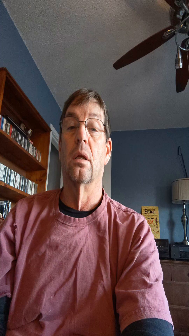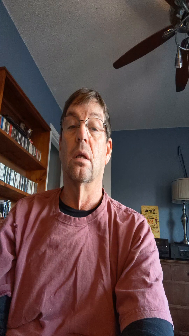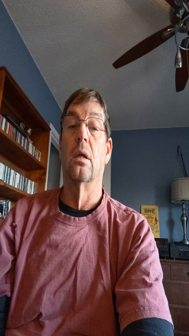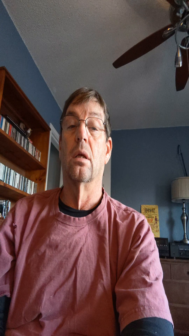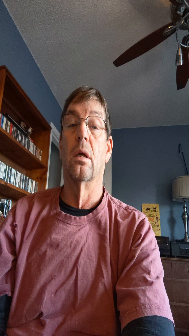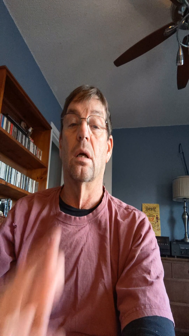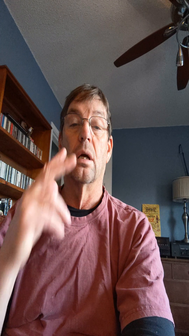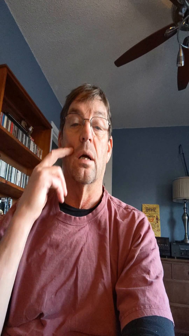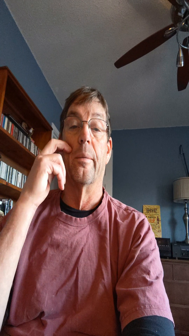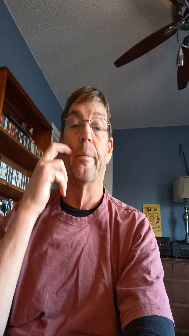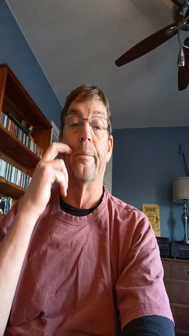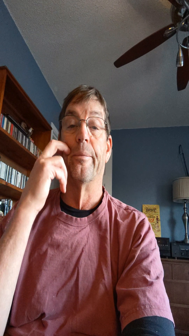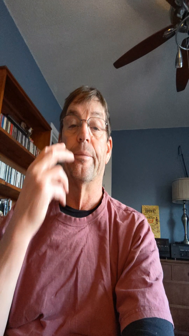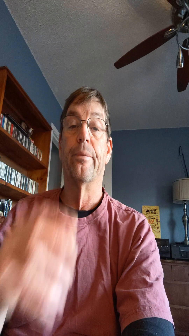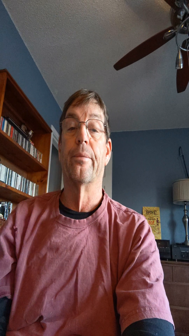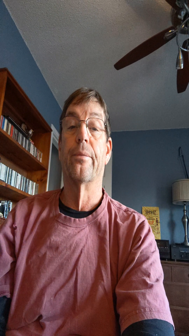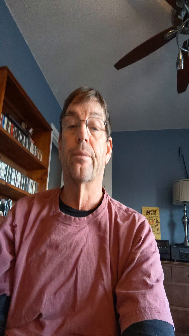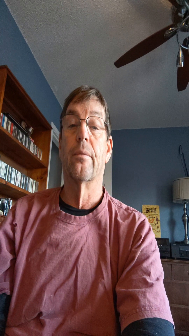gum